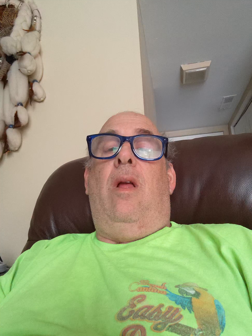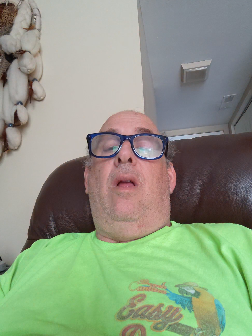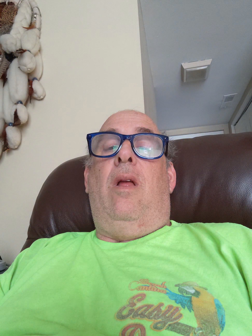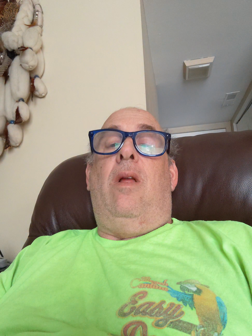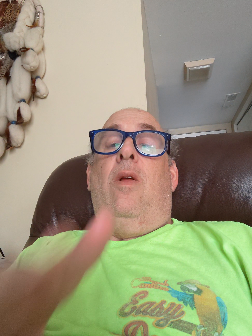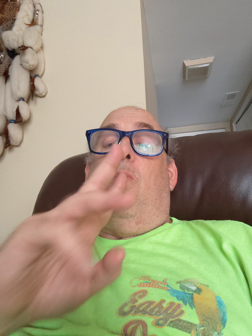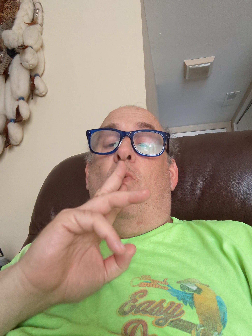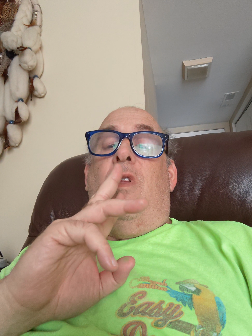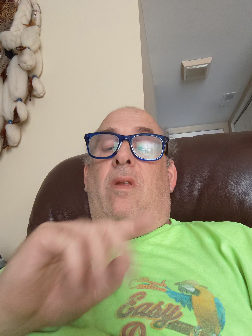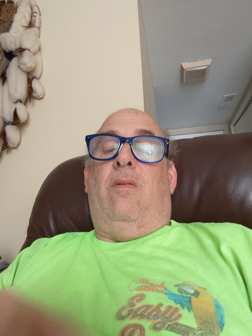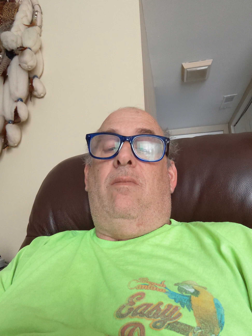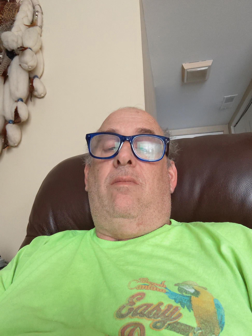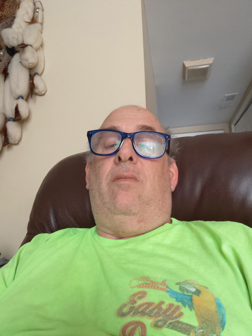water